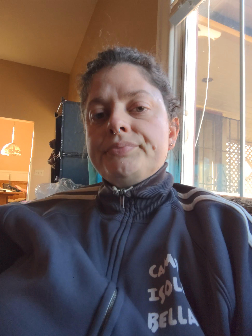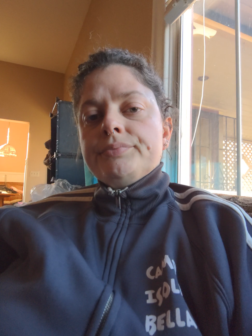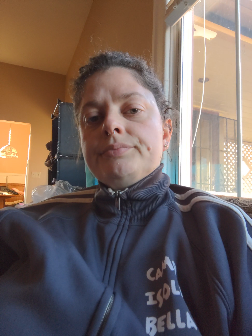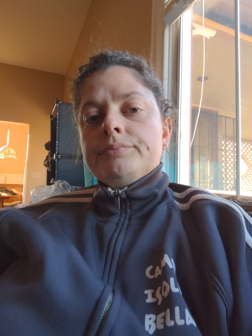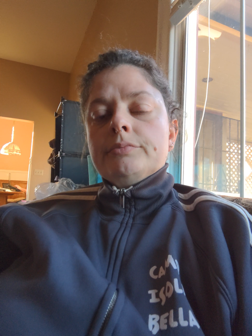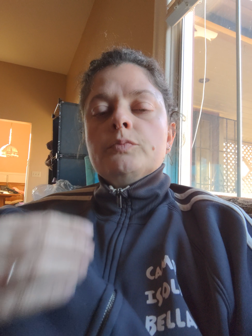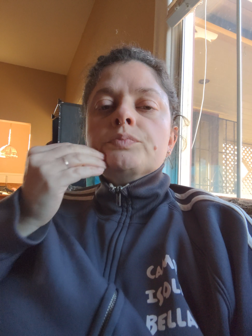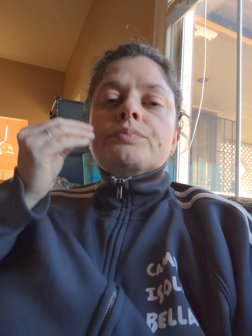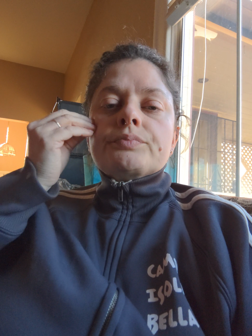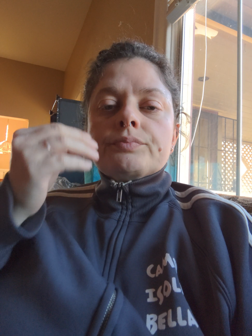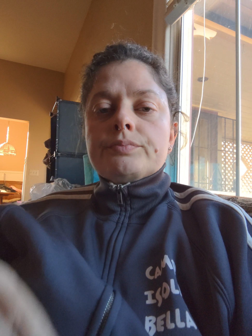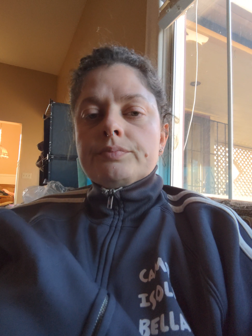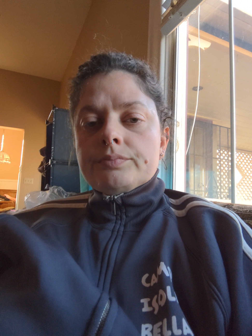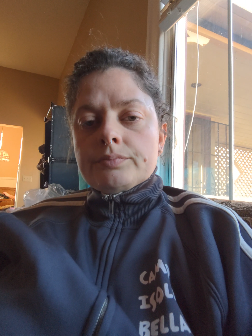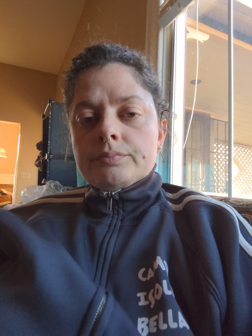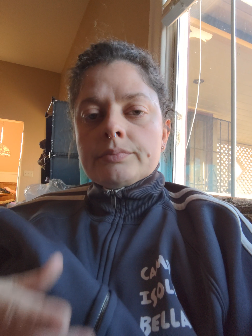home